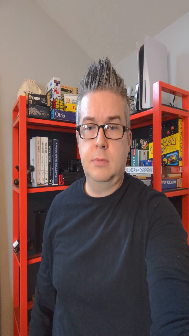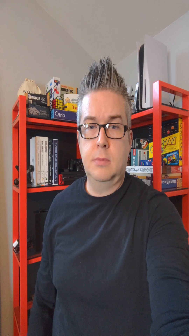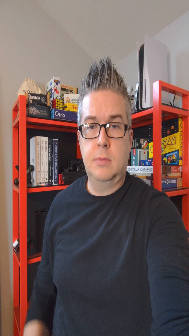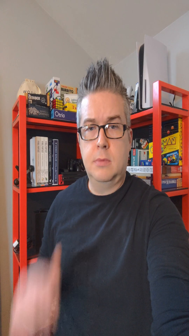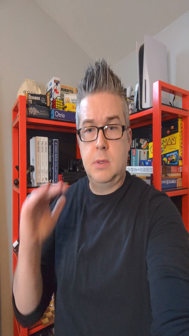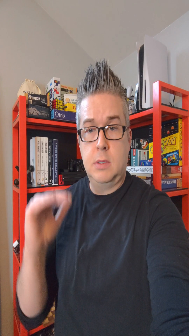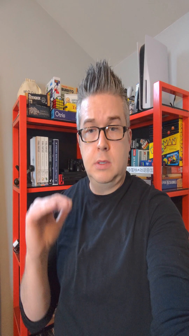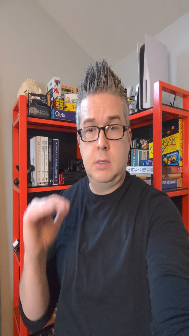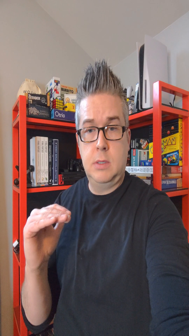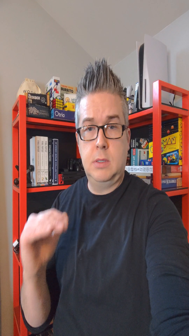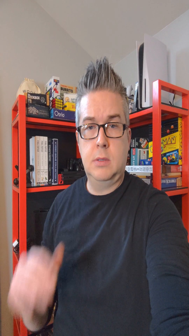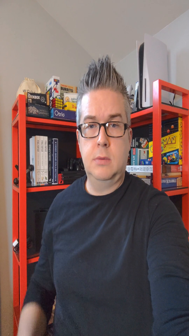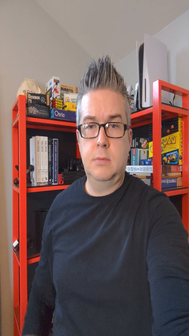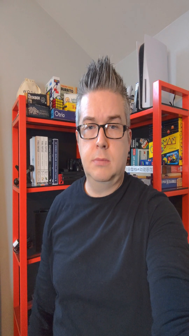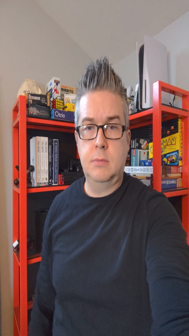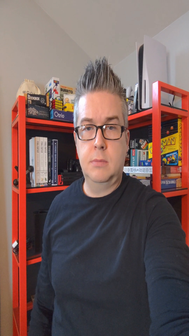child